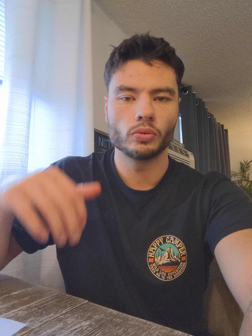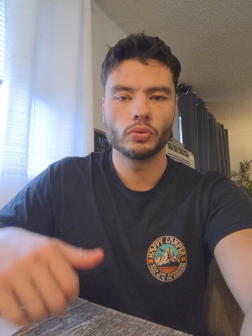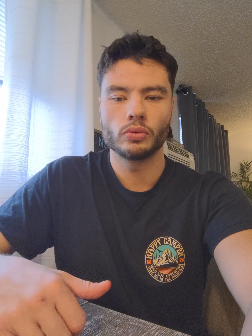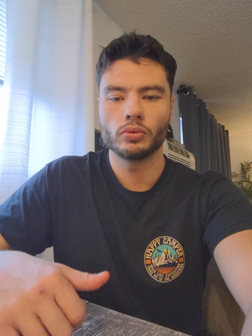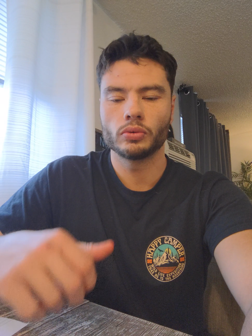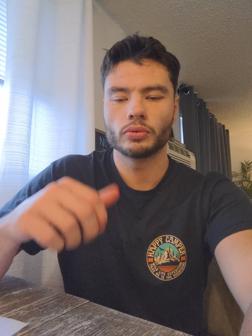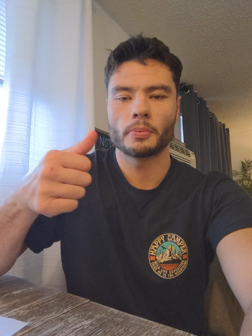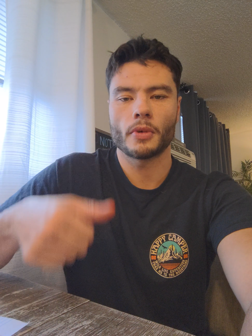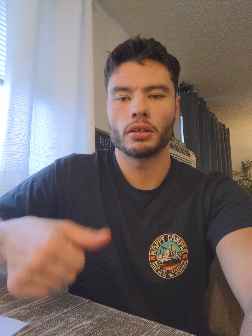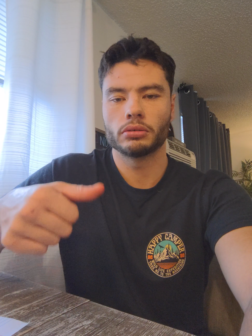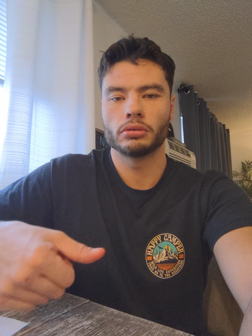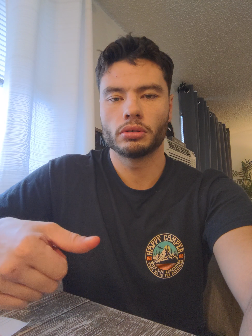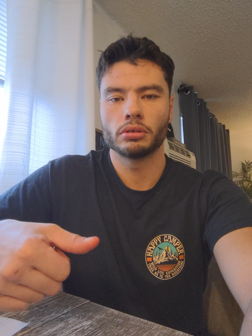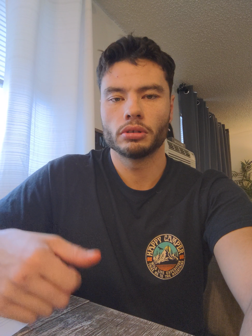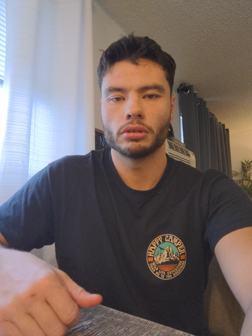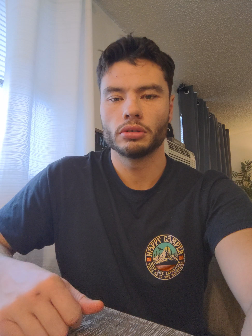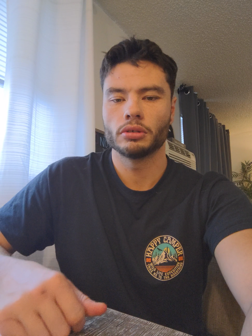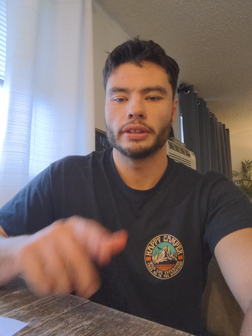puzzle